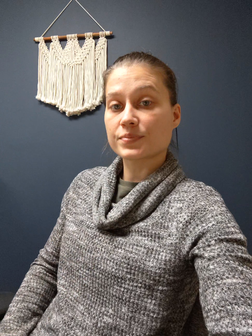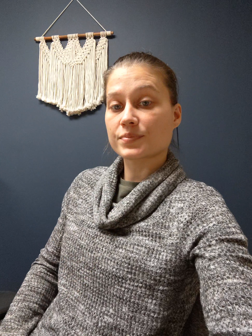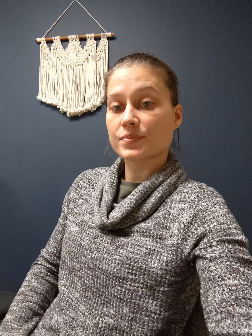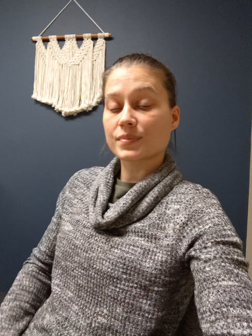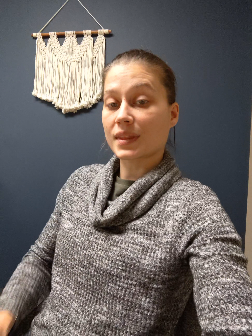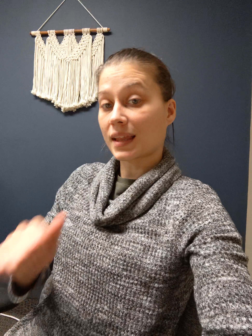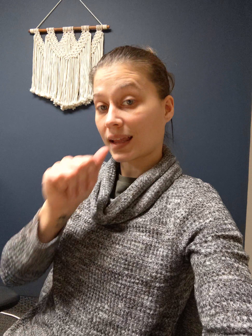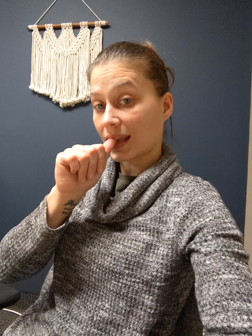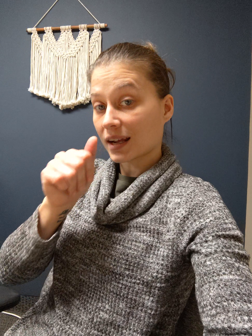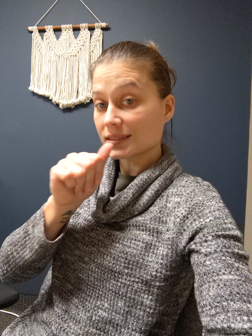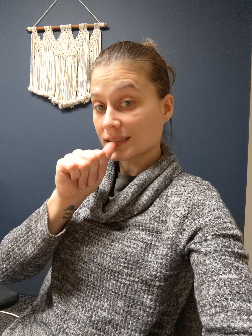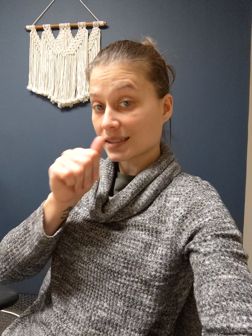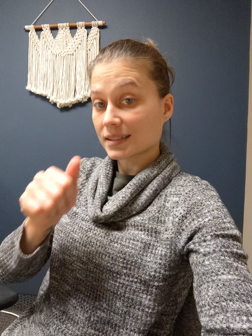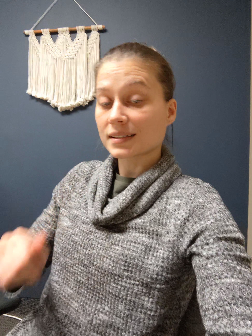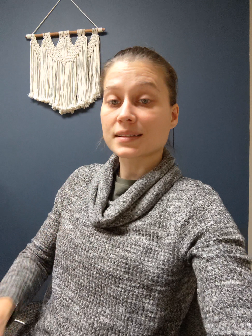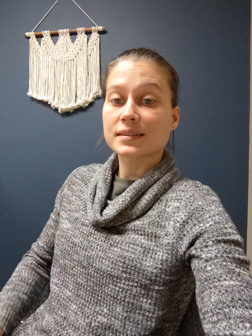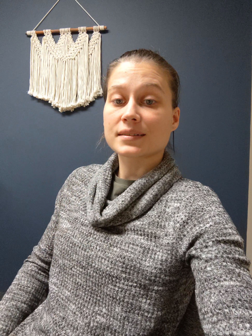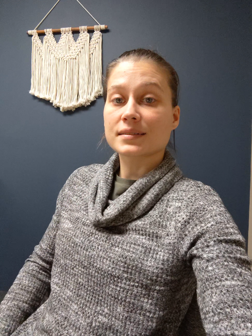nuts